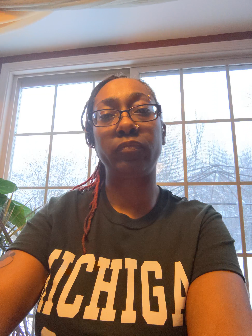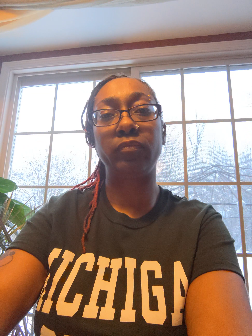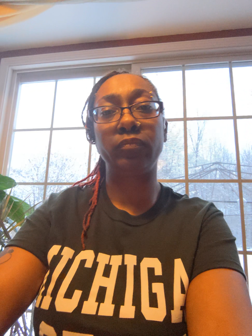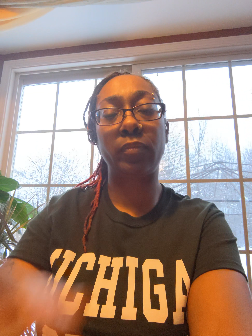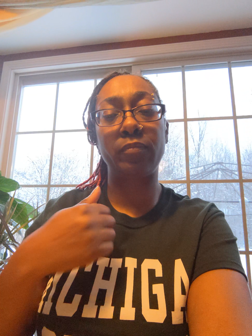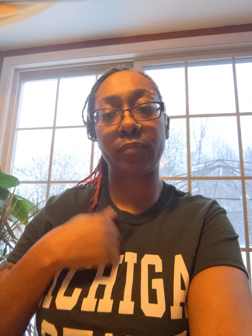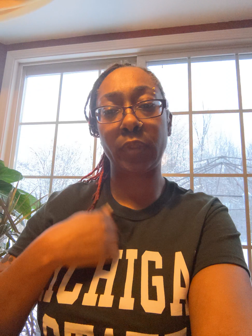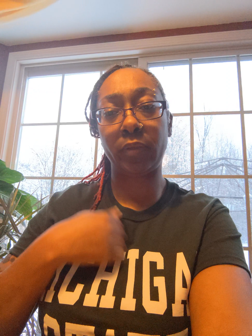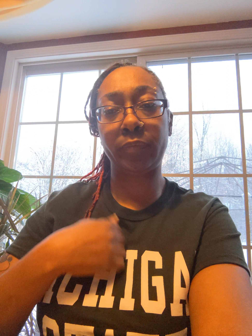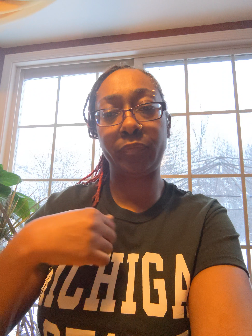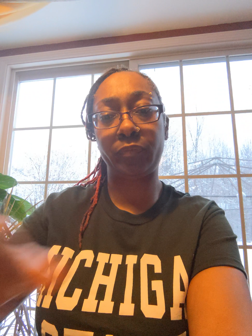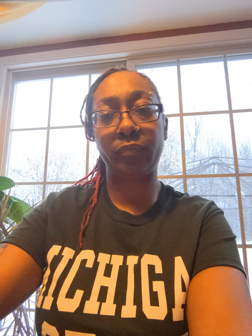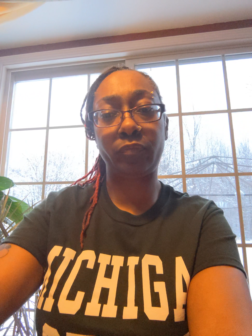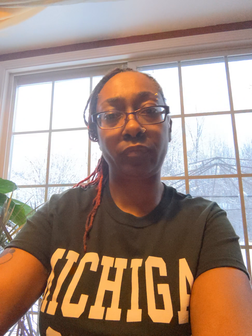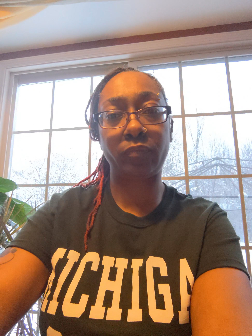bath